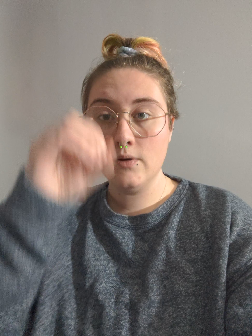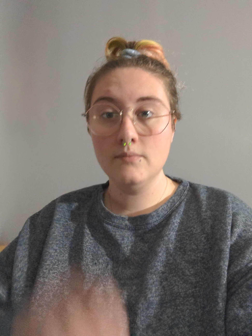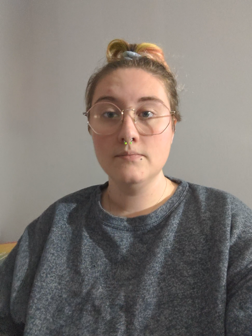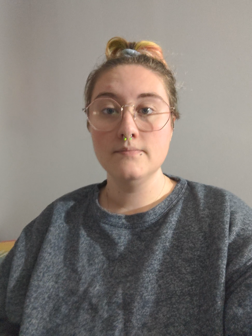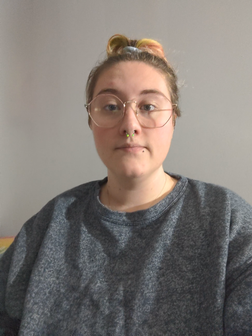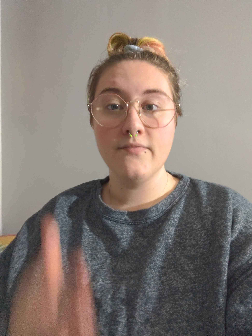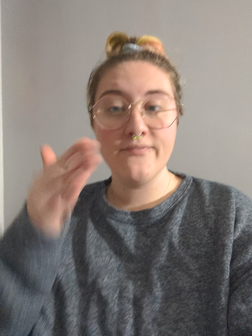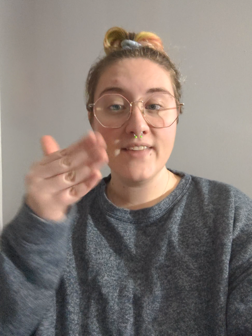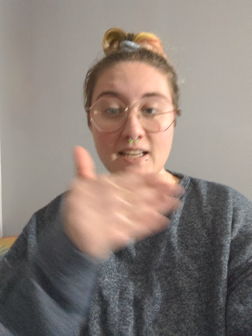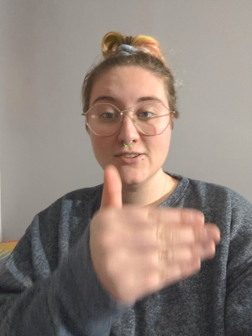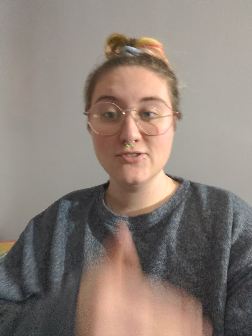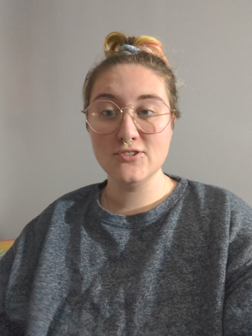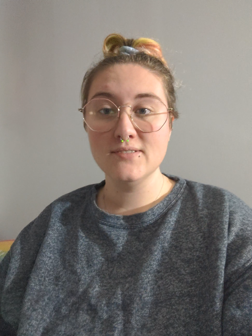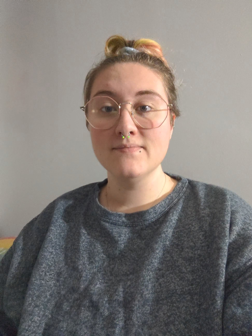fish